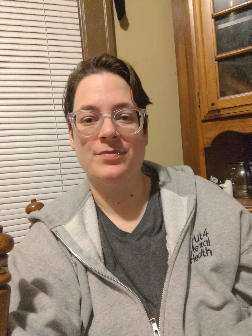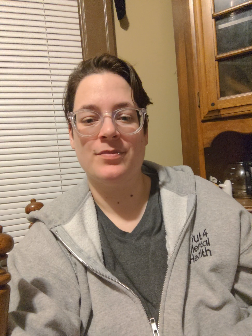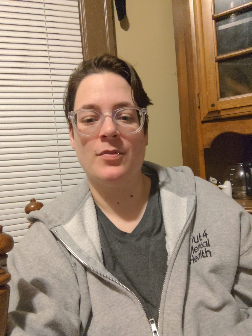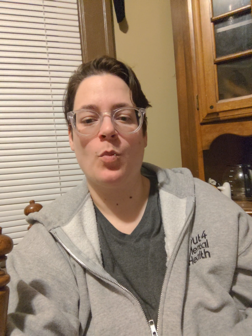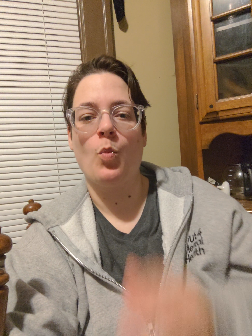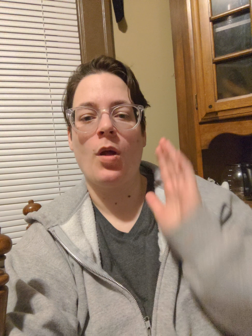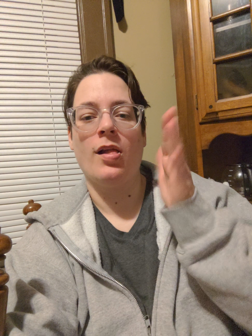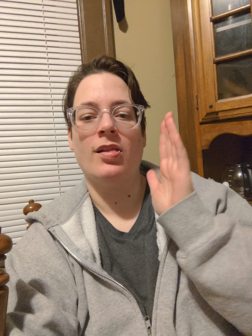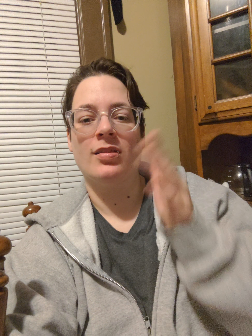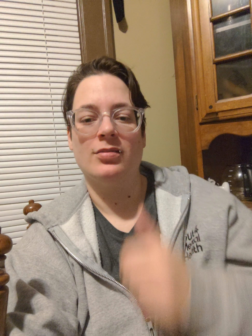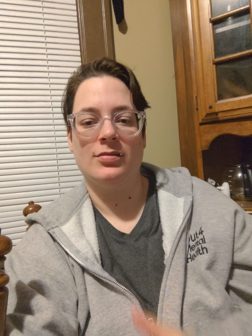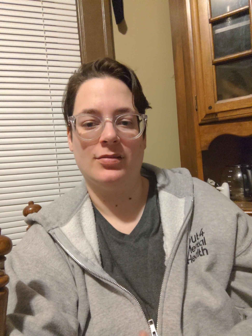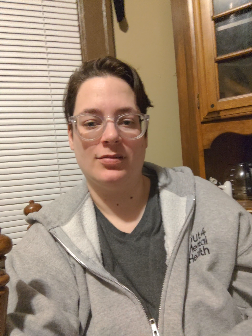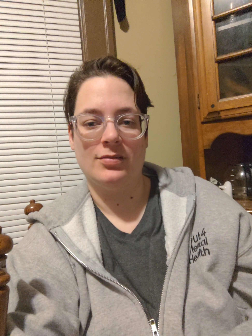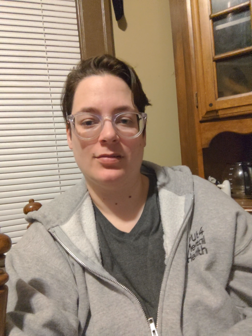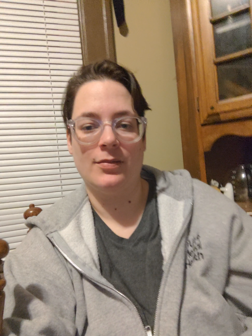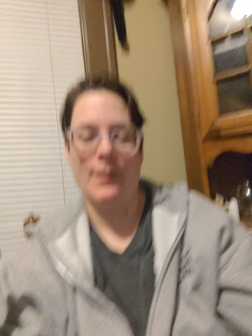will